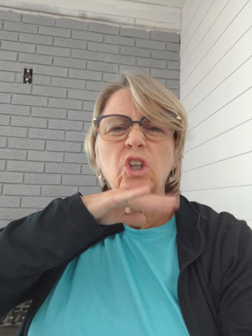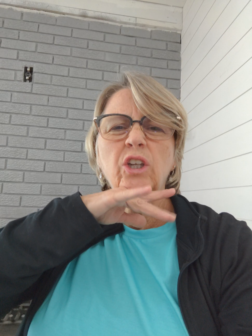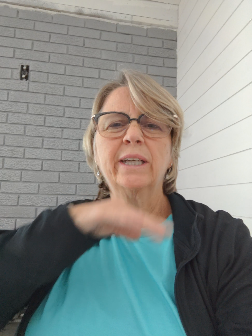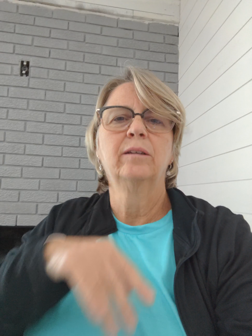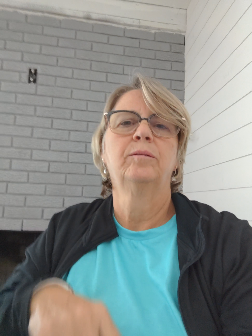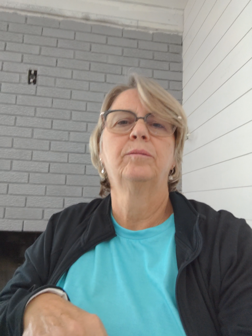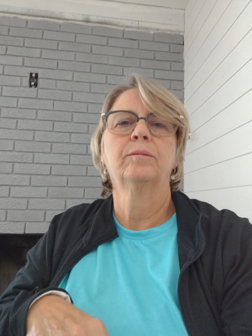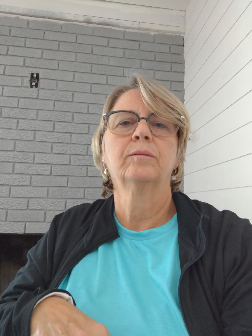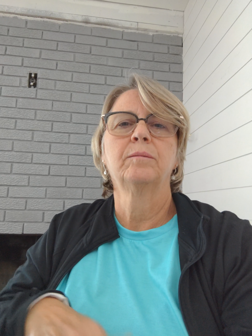dirty